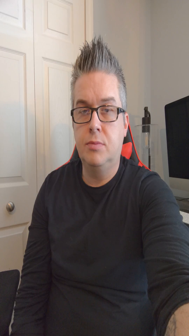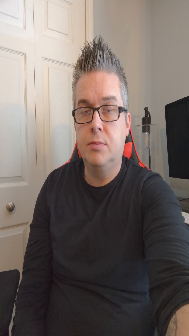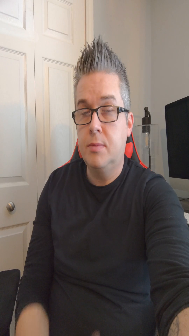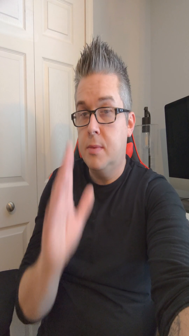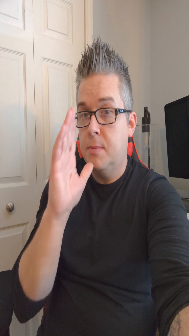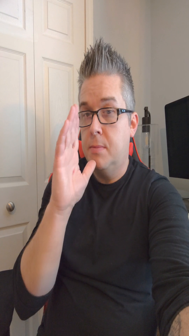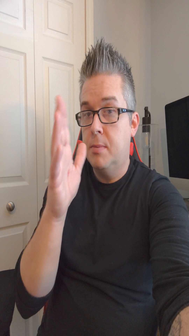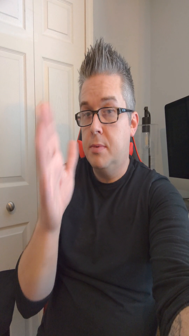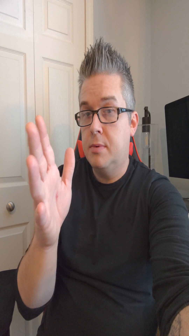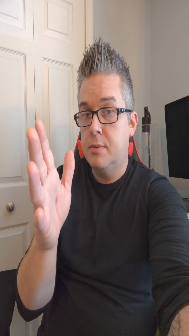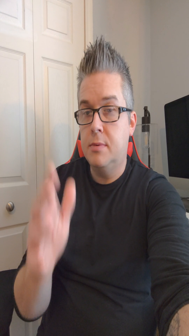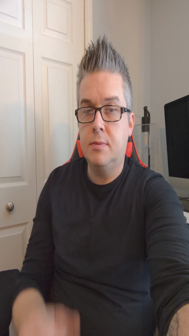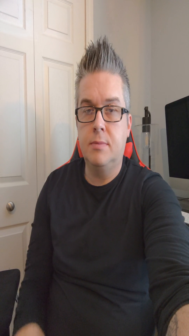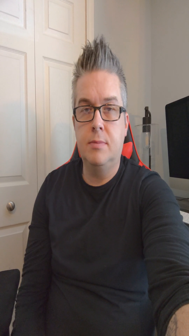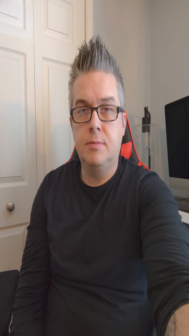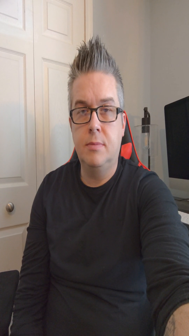grandma